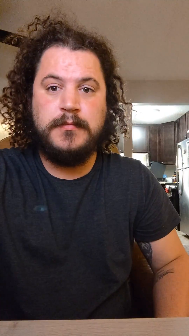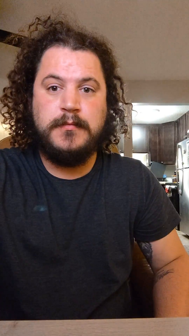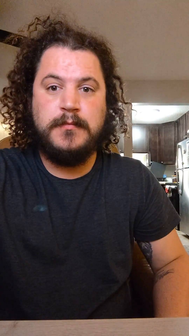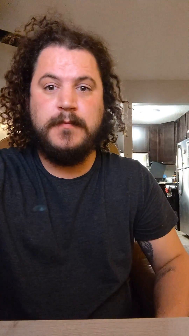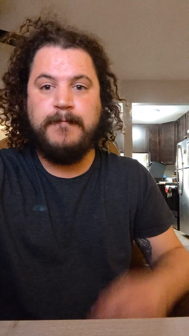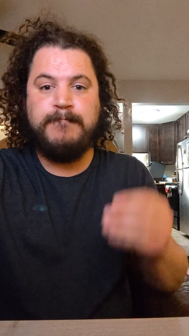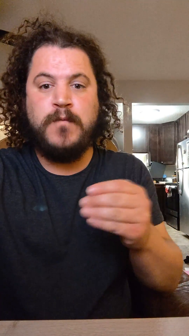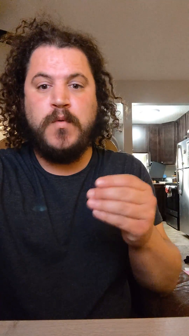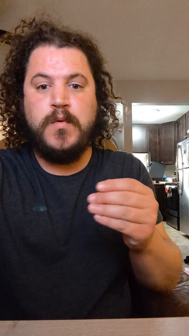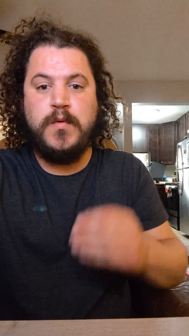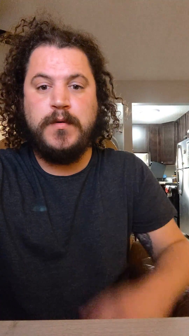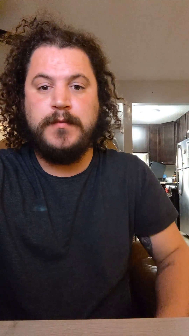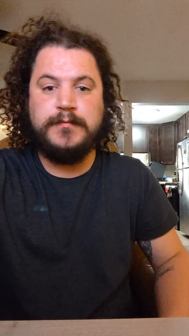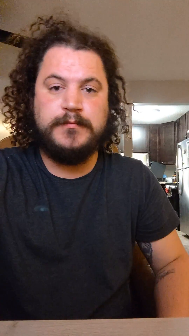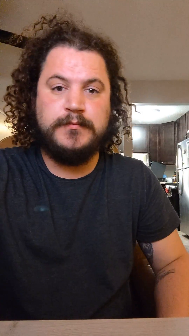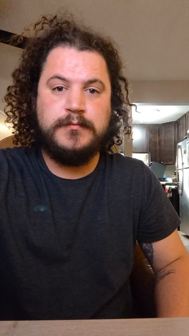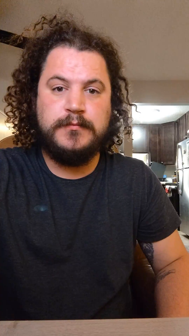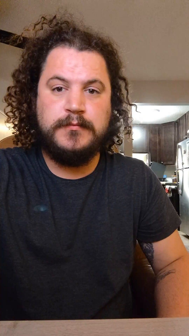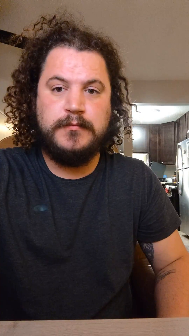more